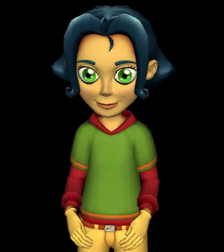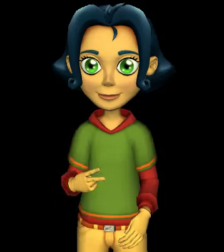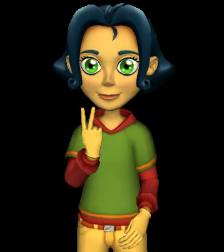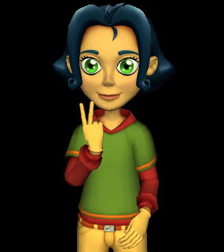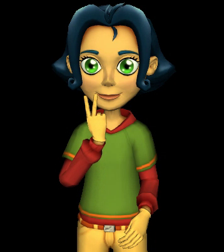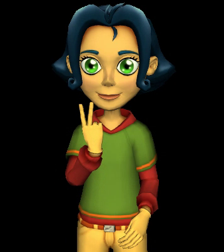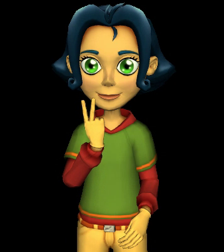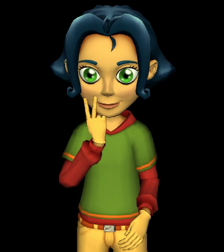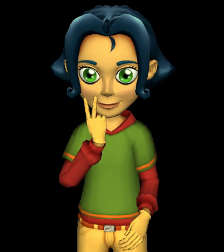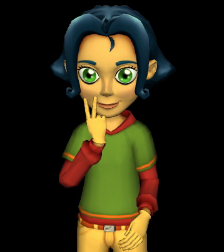يدخن